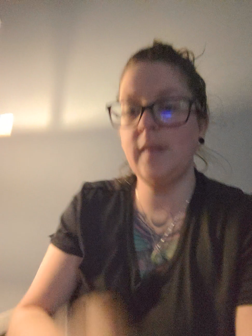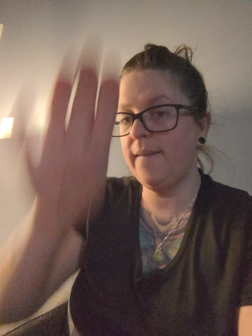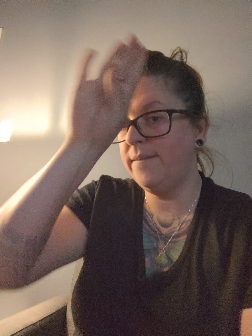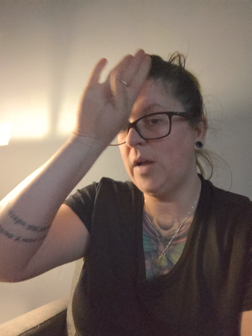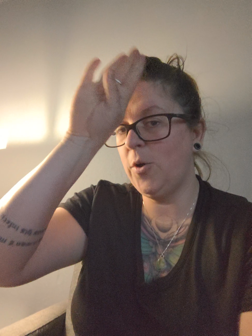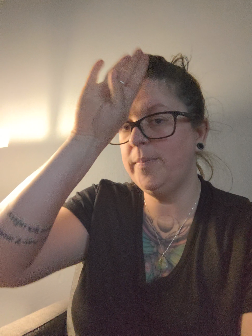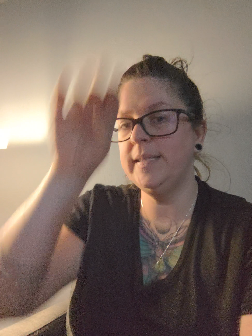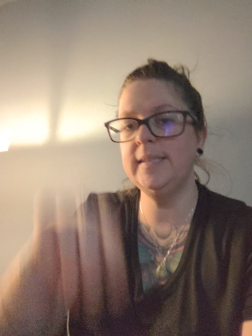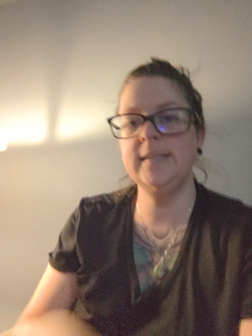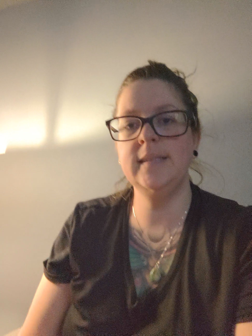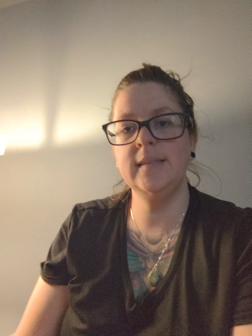fireman